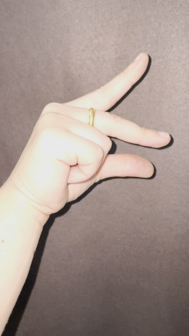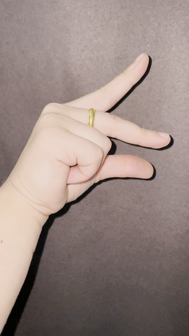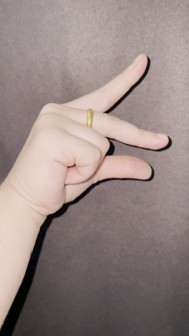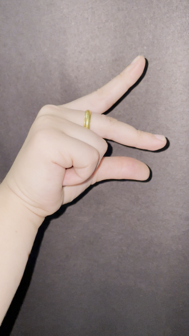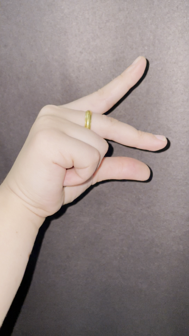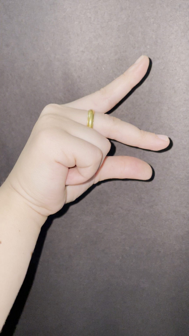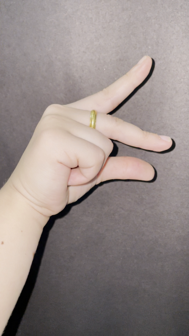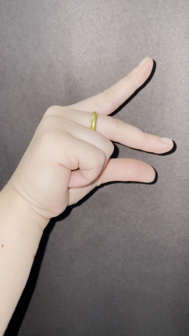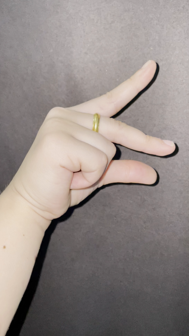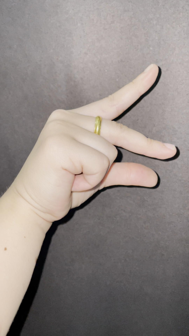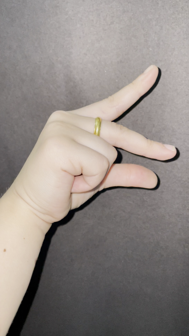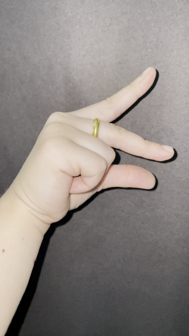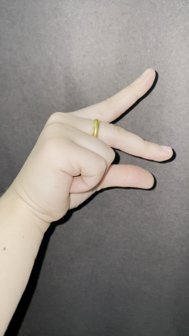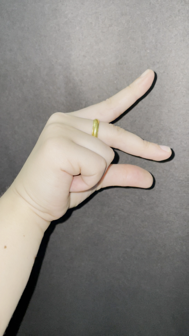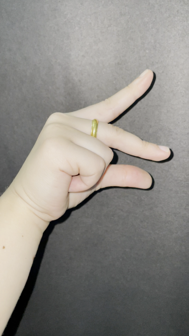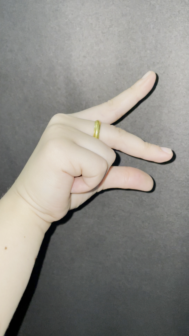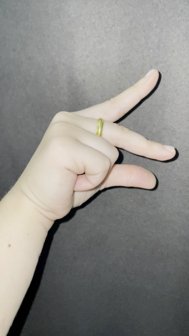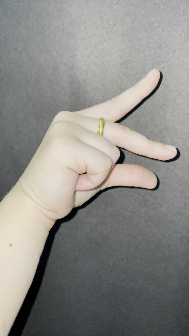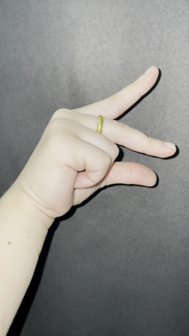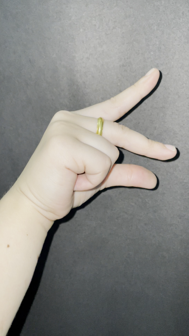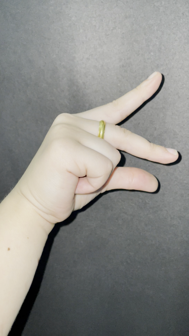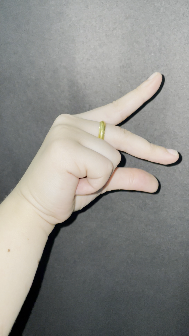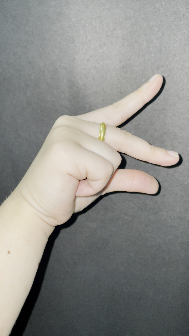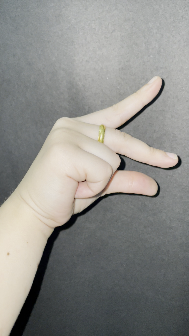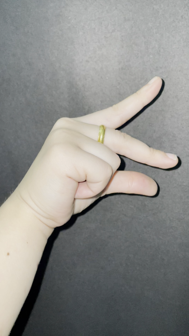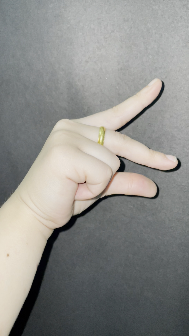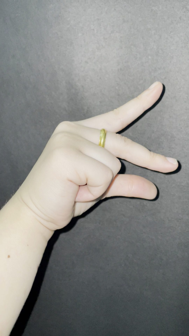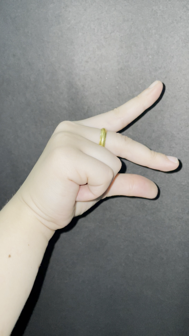त्र